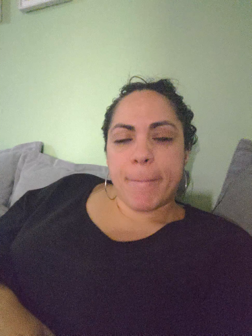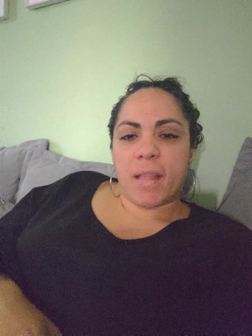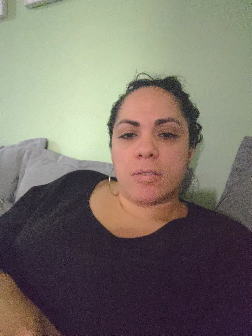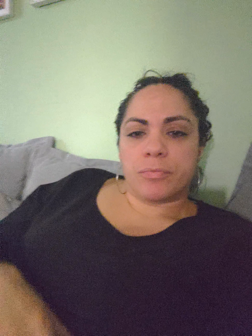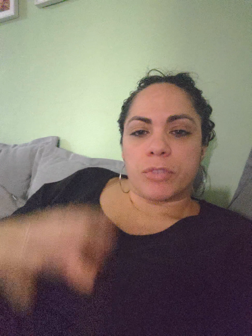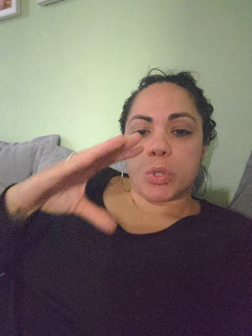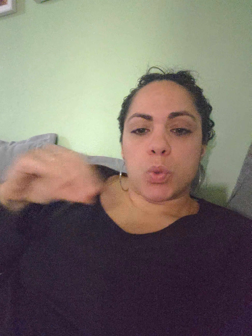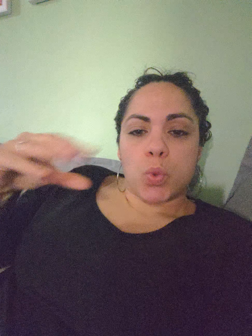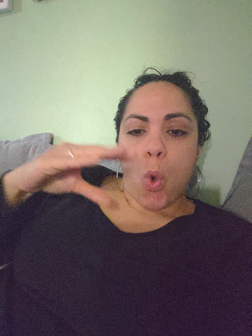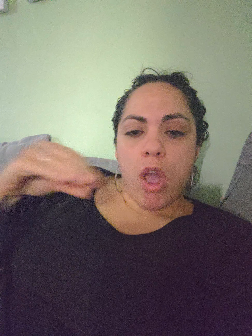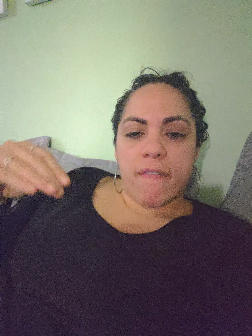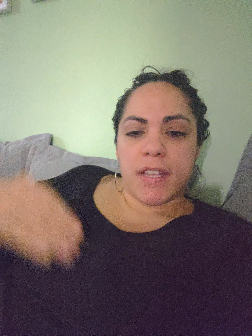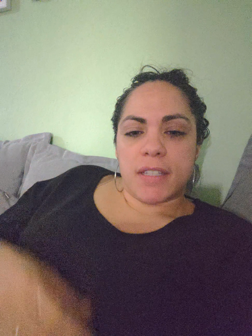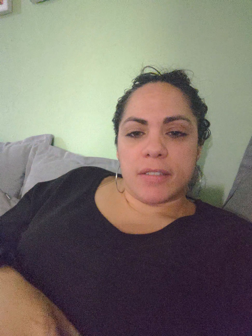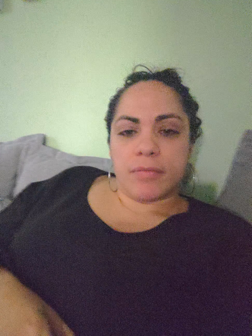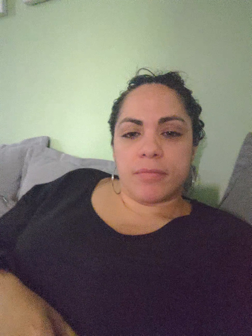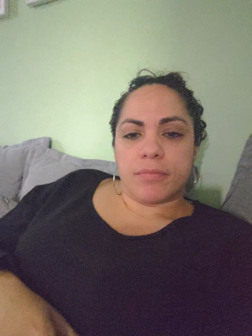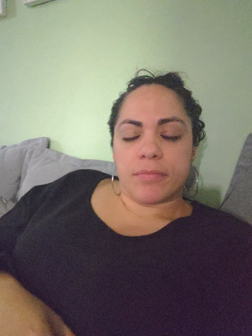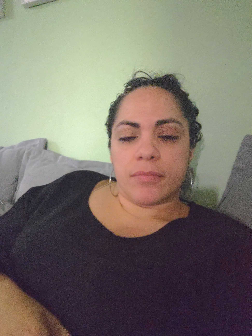story